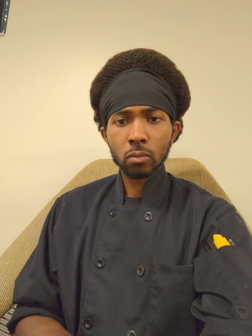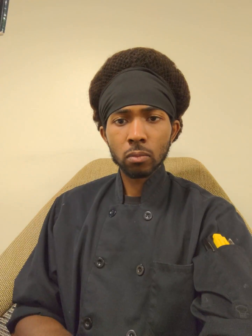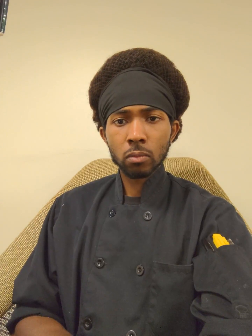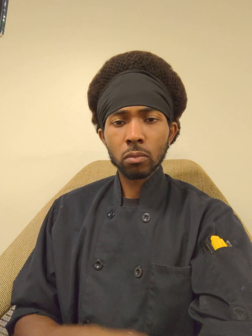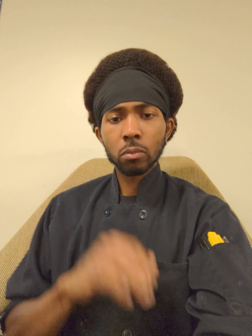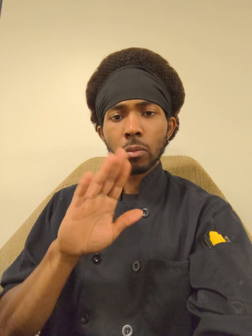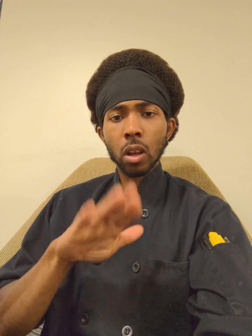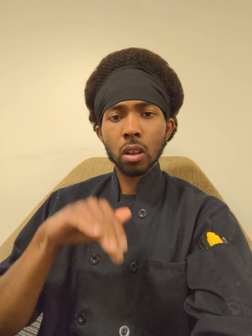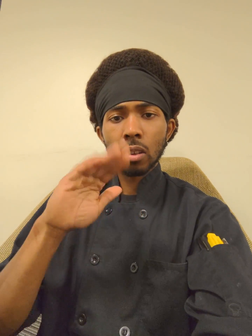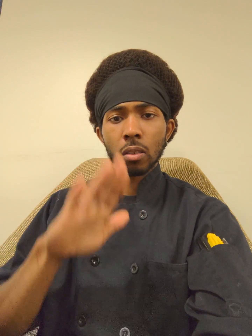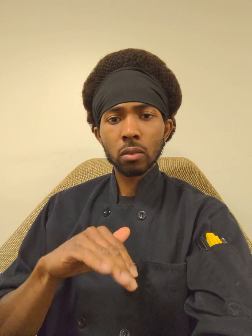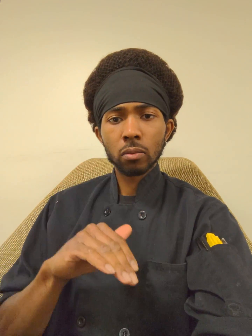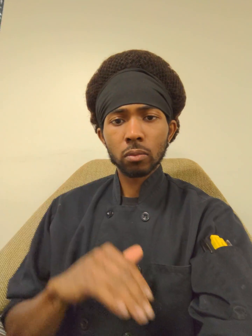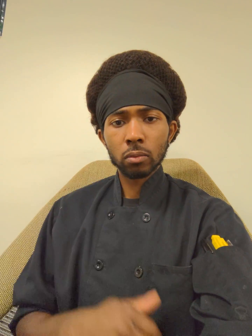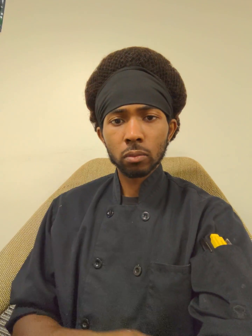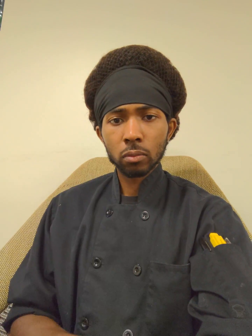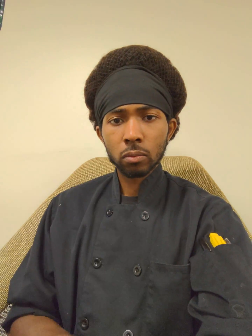paint